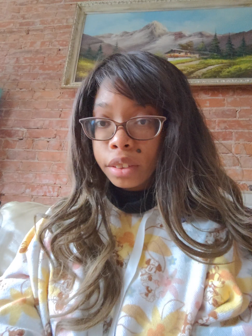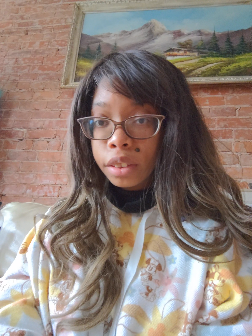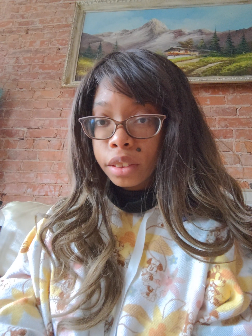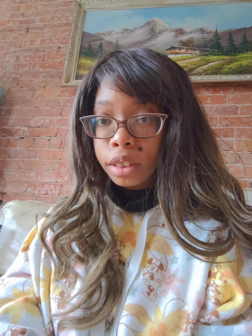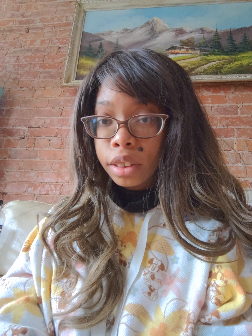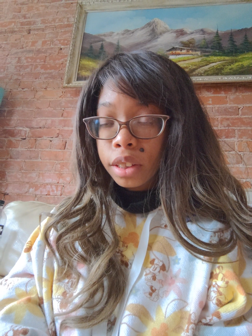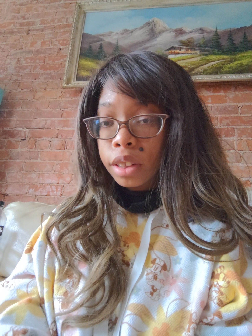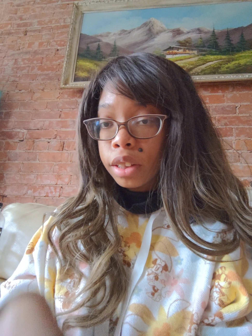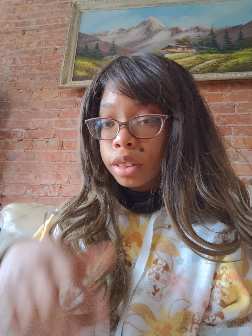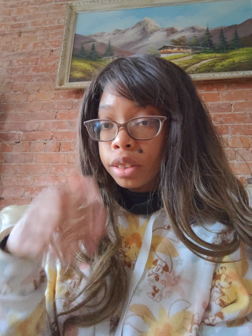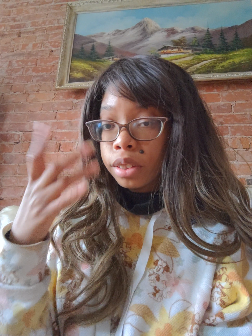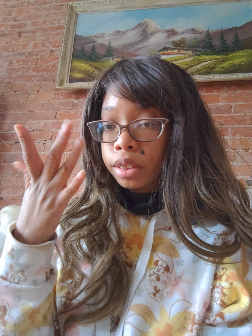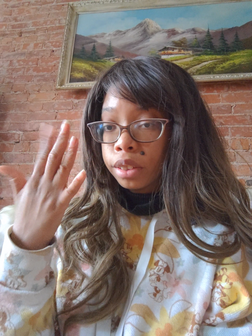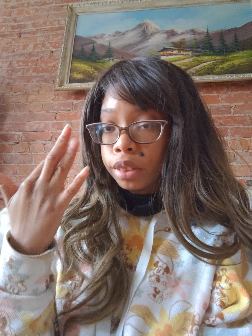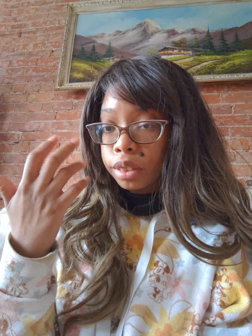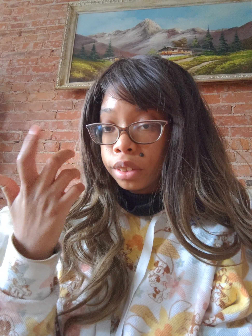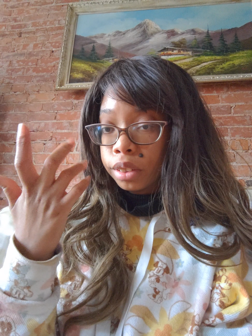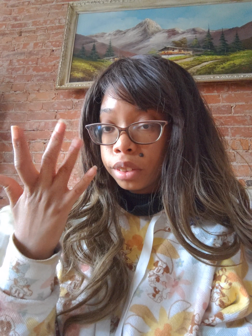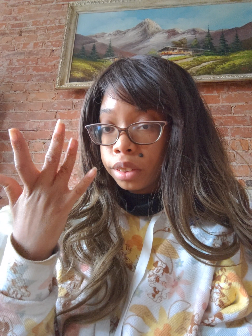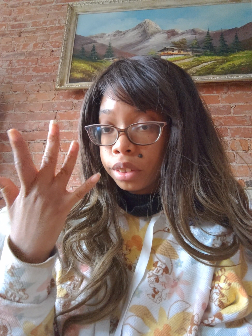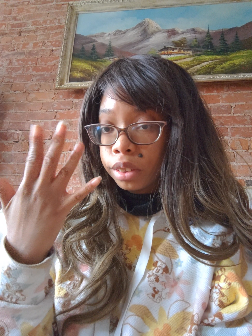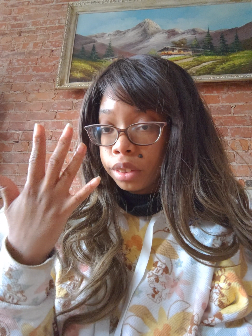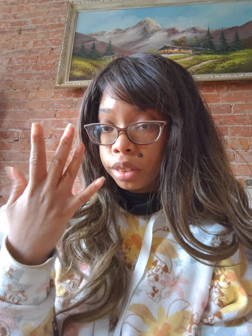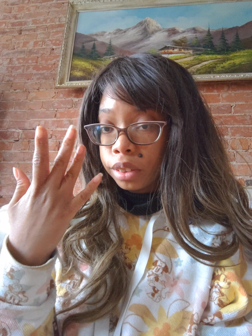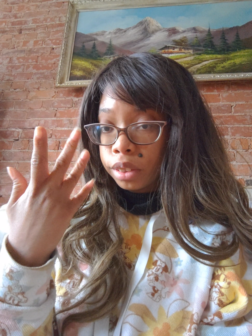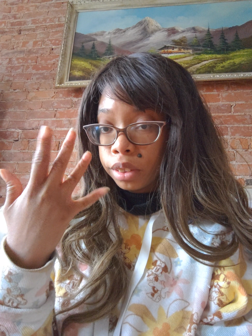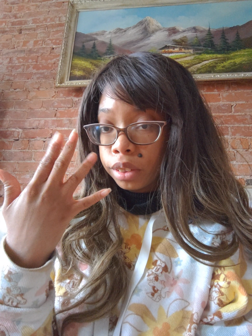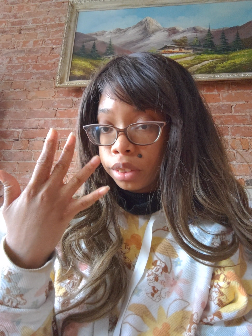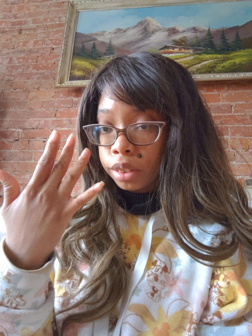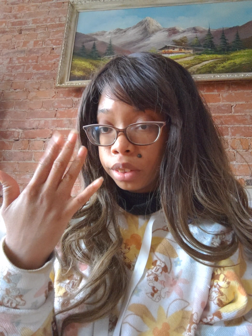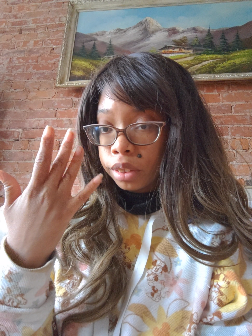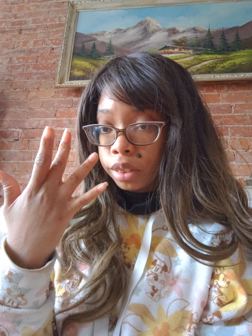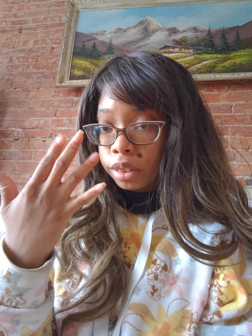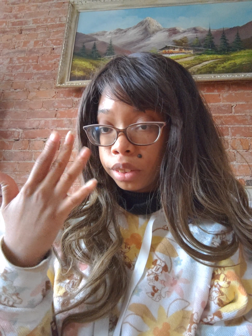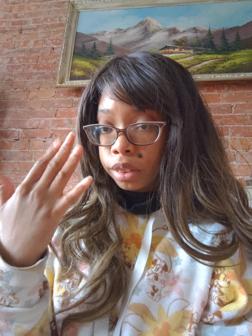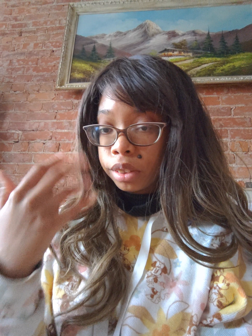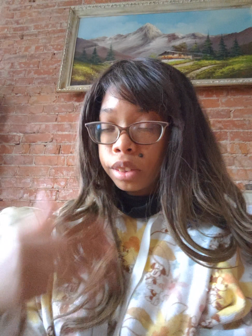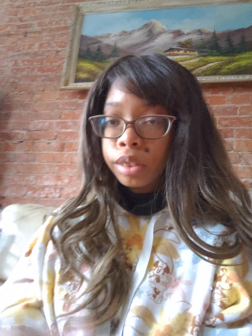finger